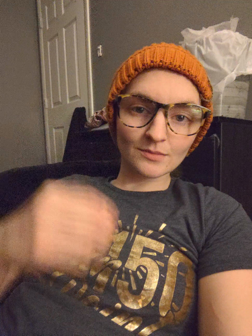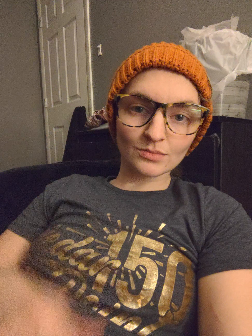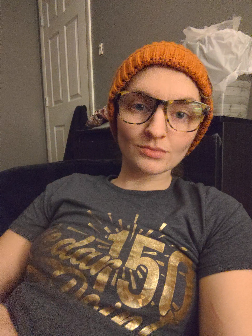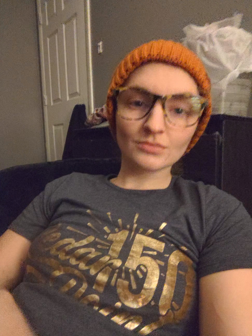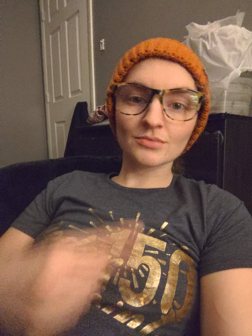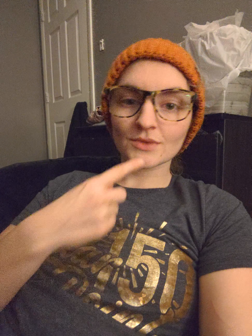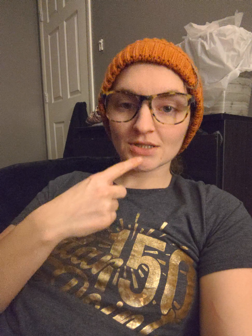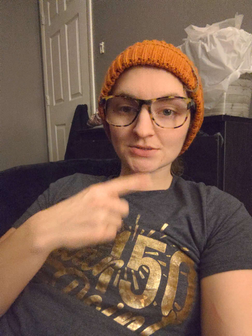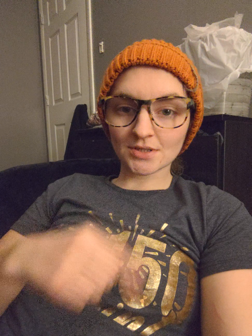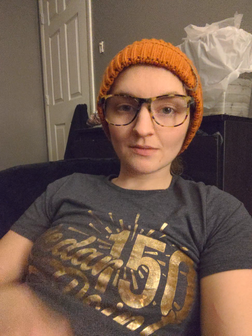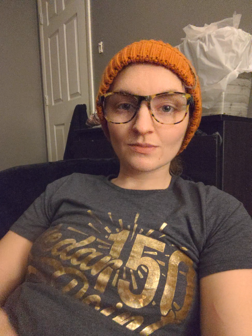say